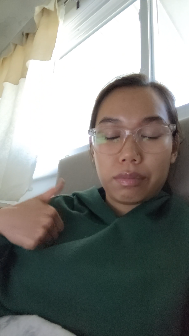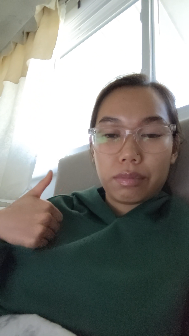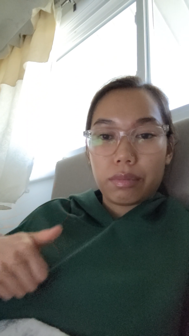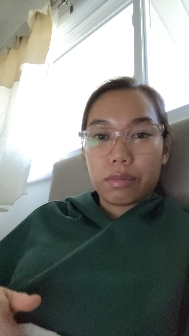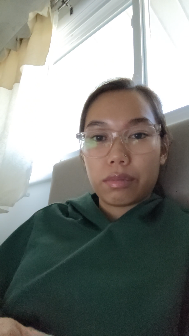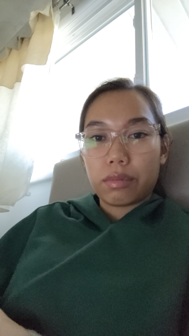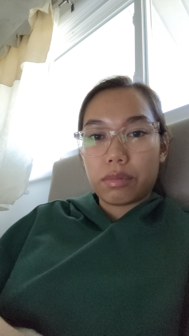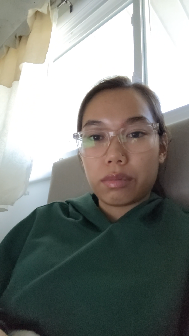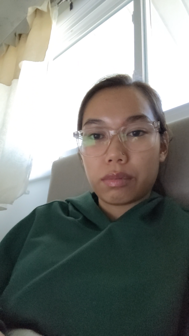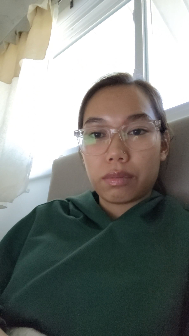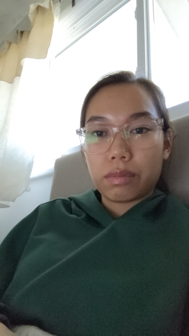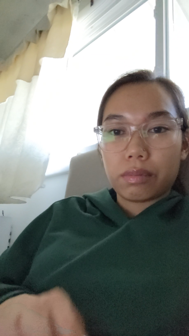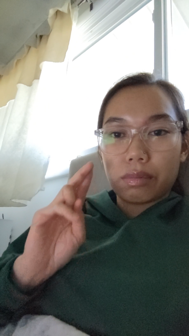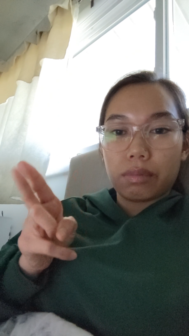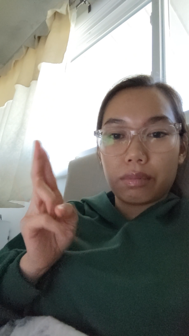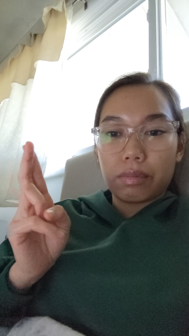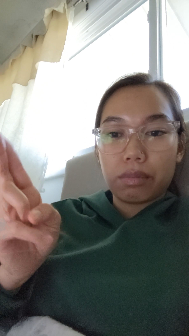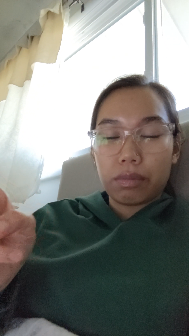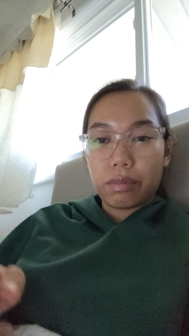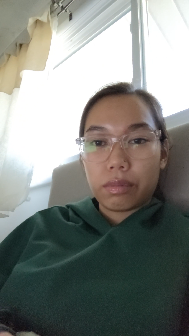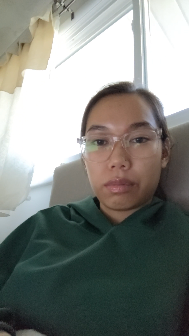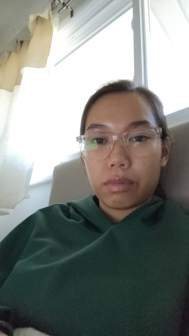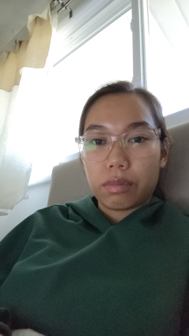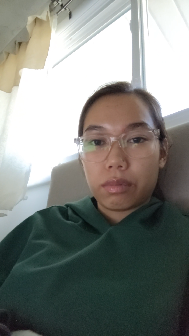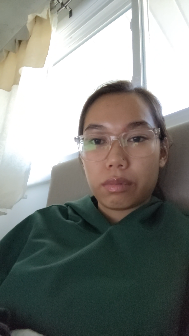hurry